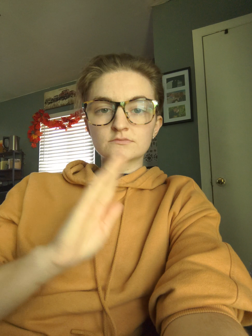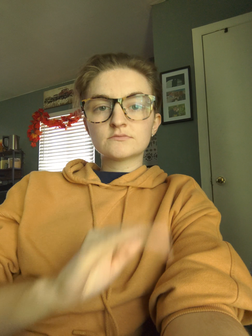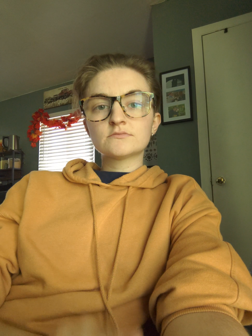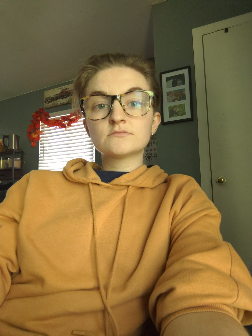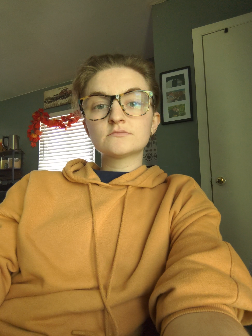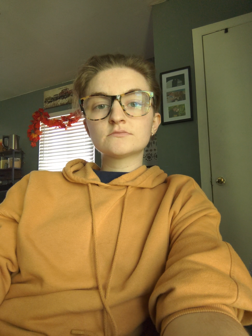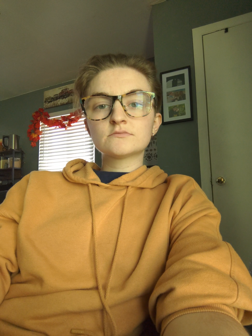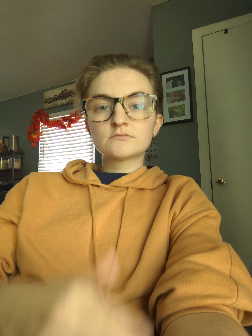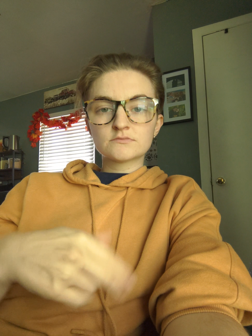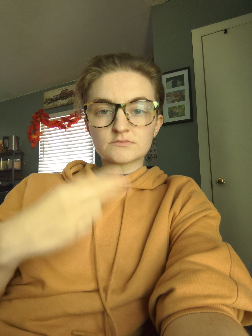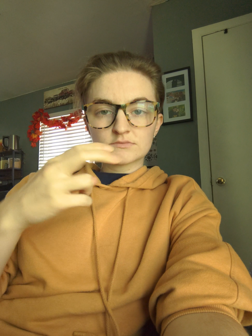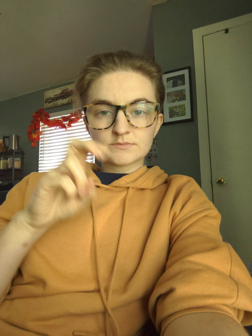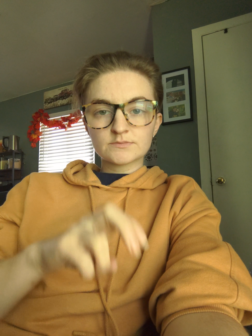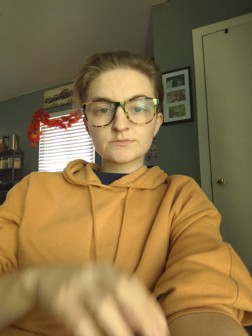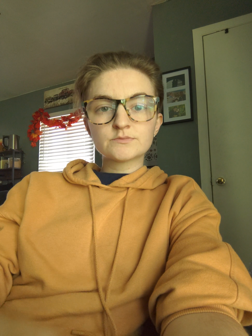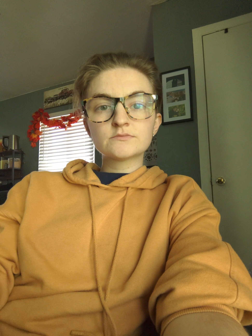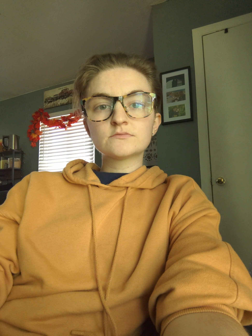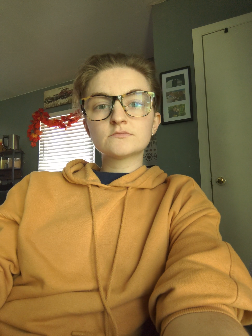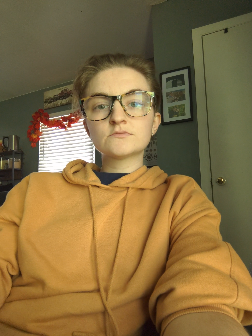high chair